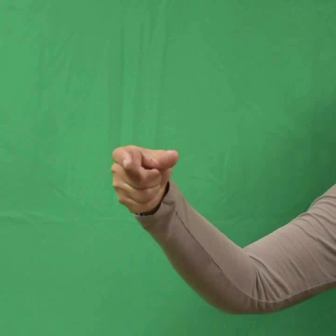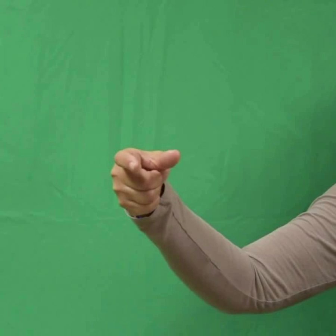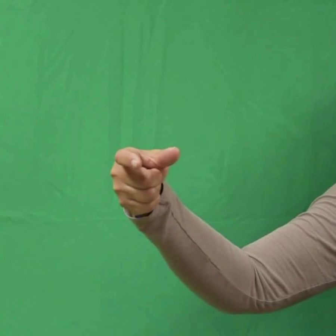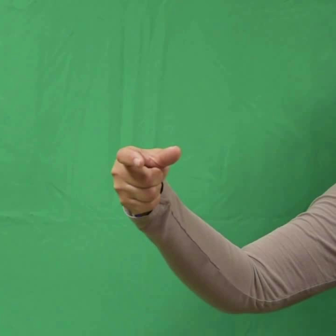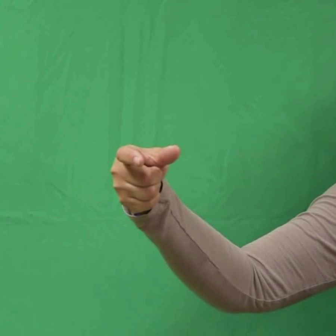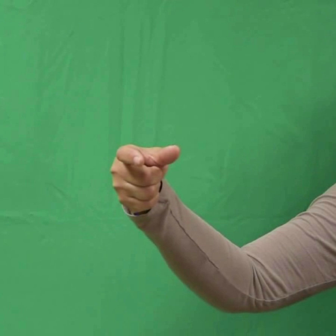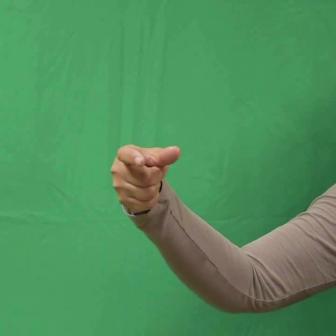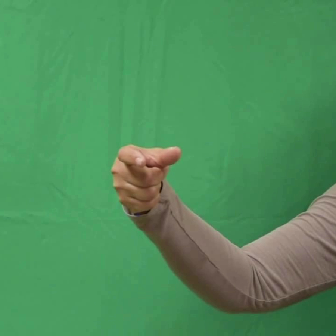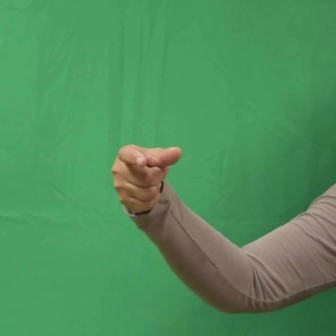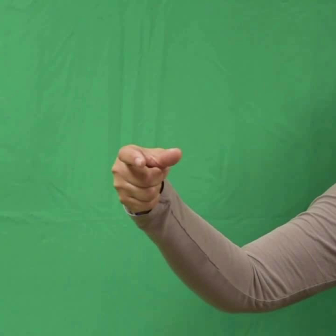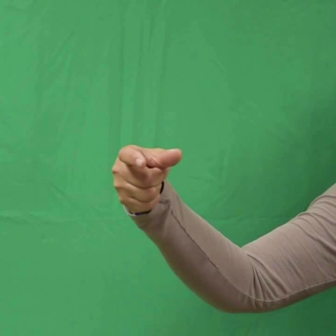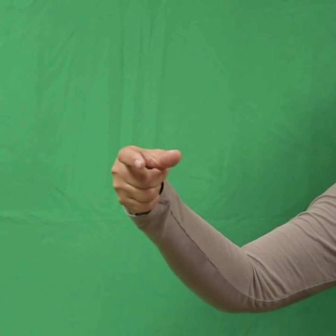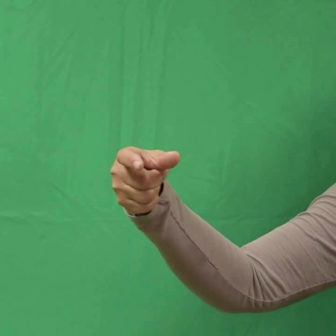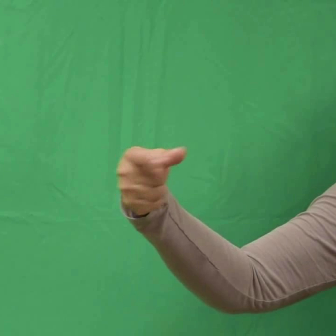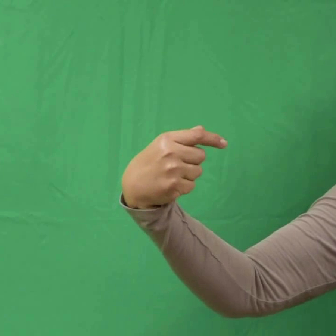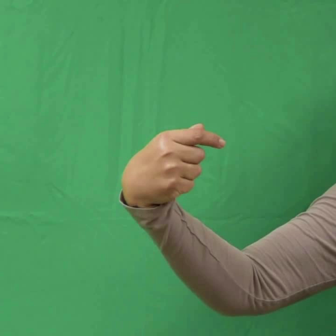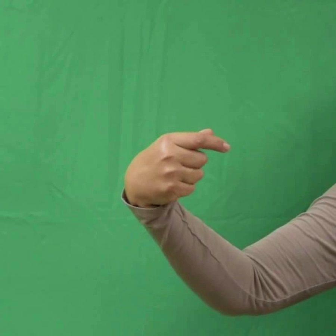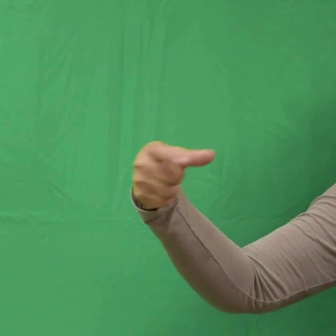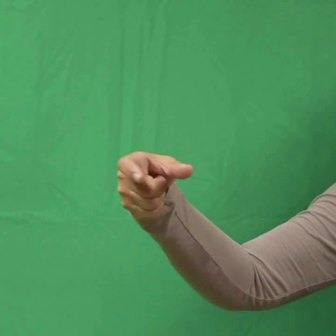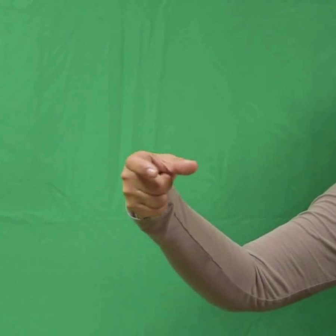X